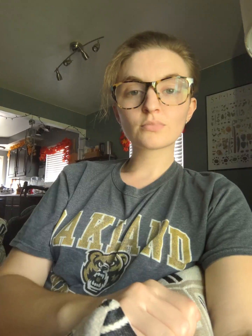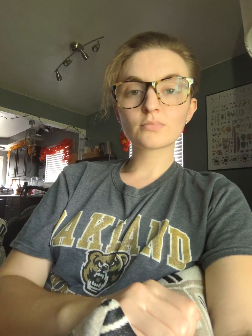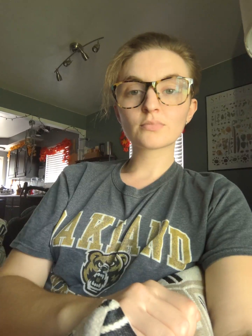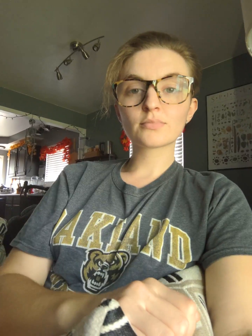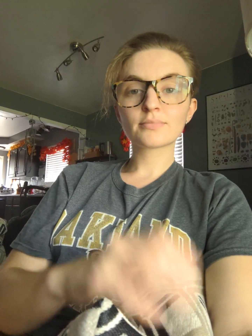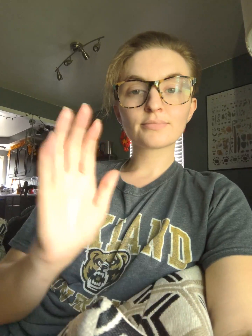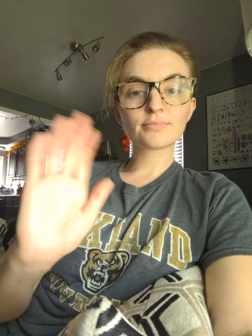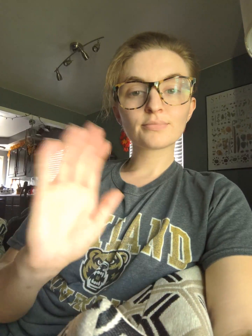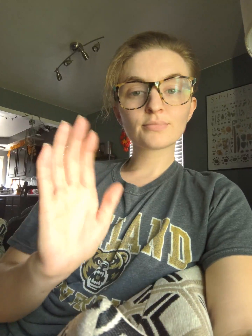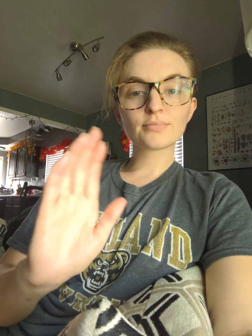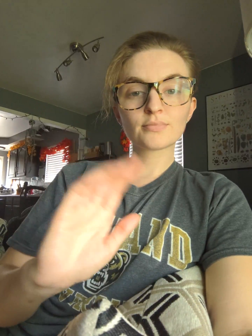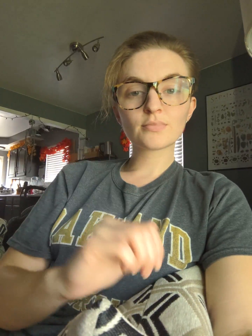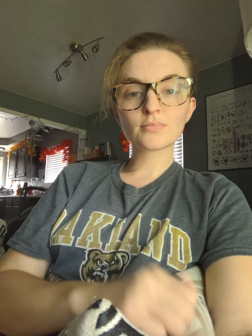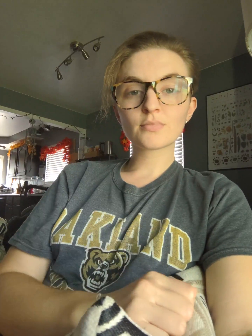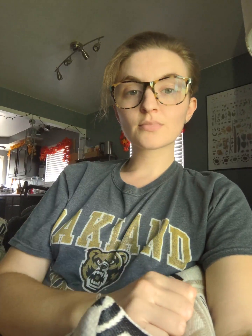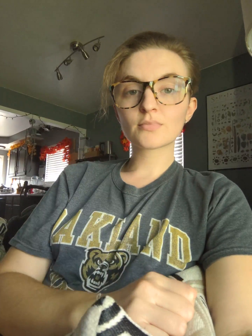hi